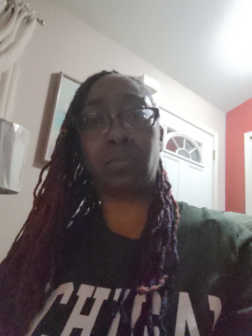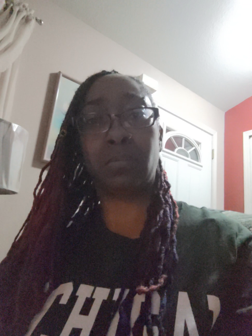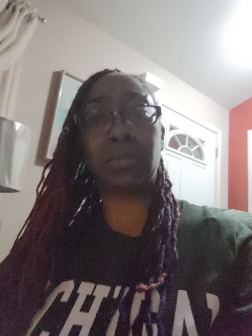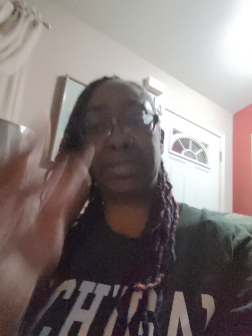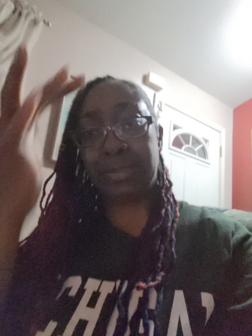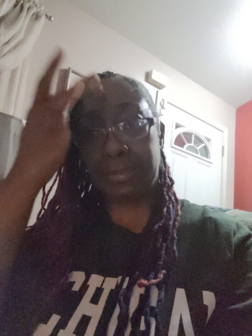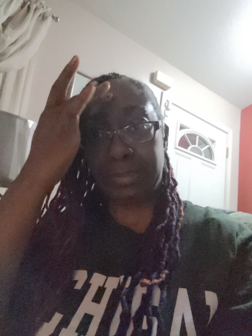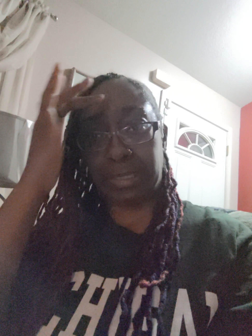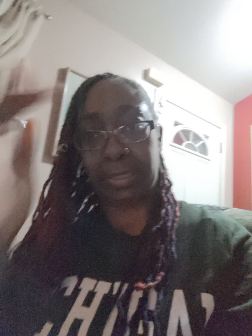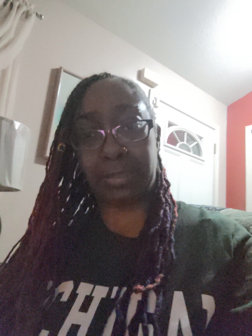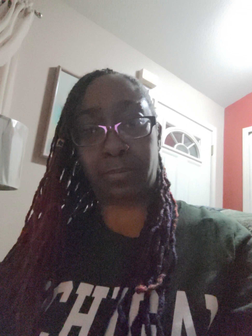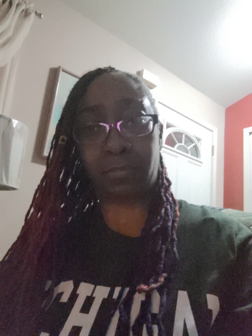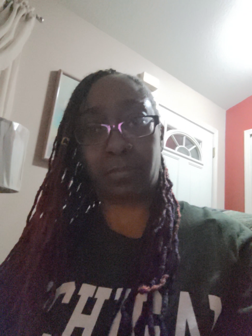sick